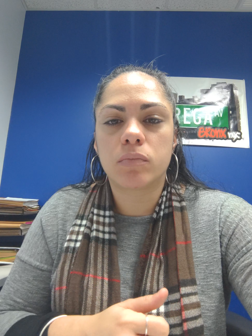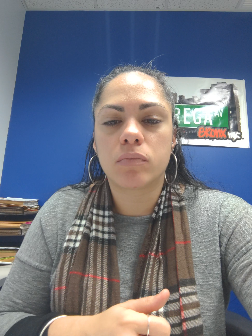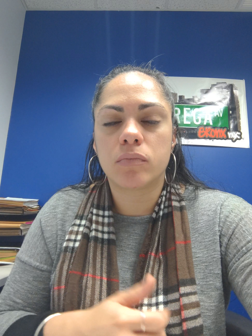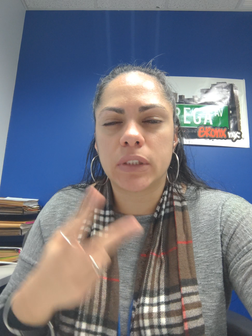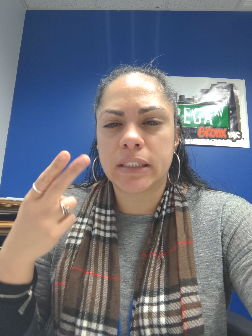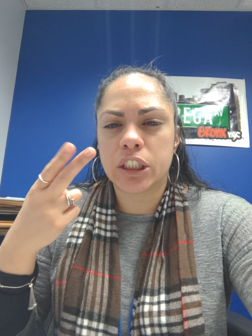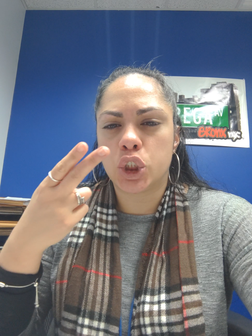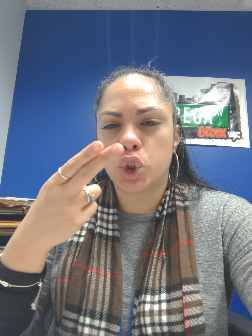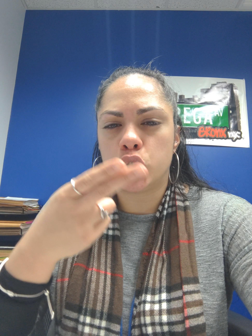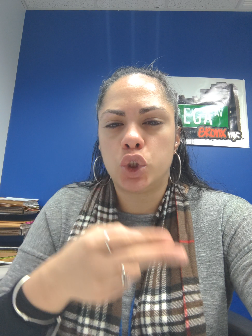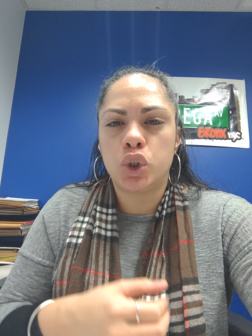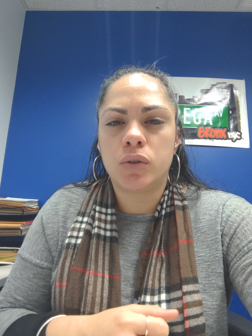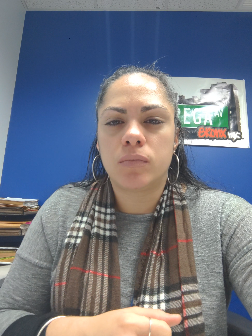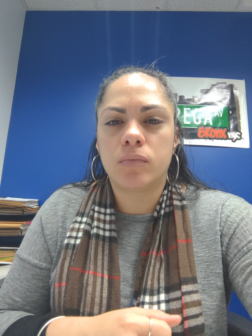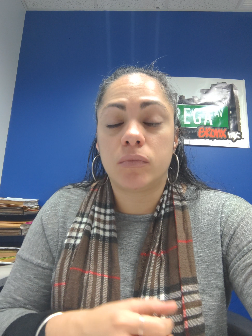scissors